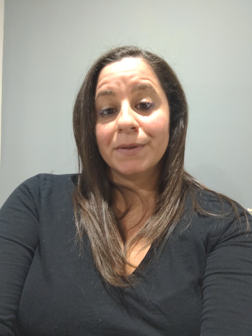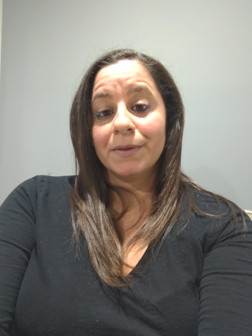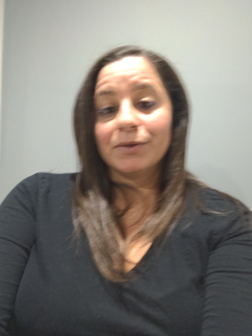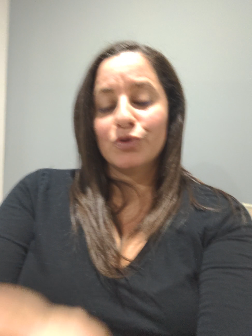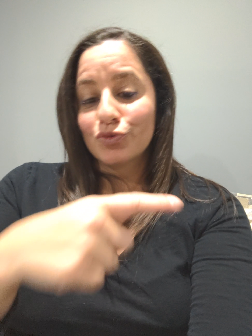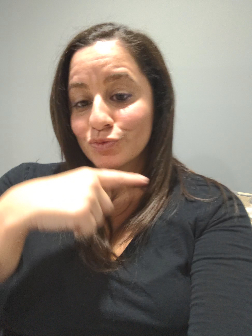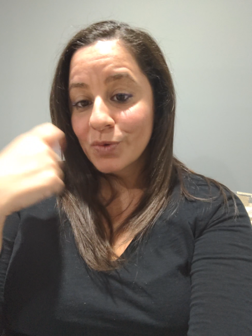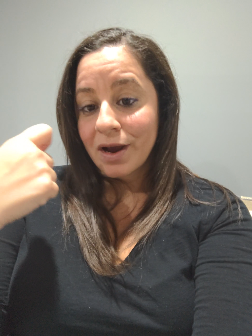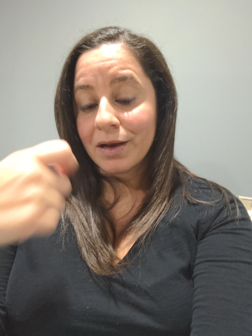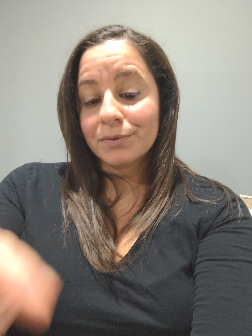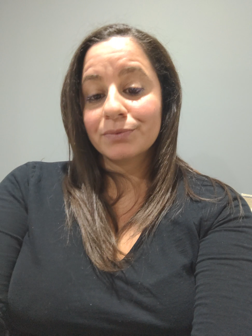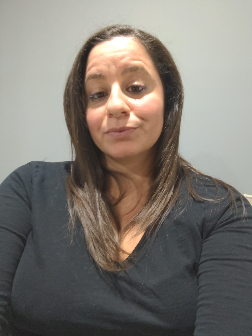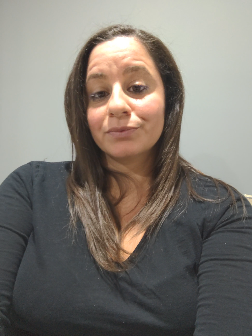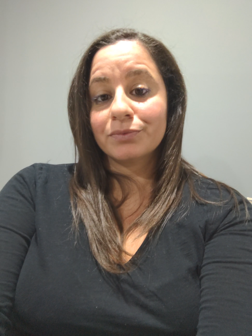dry